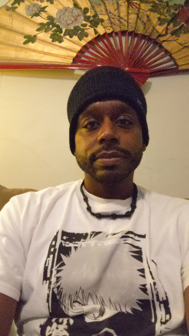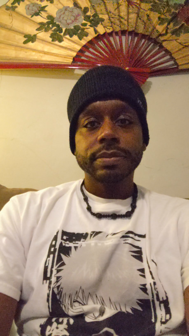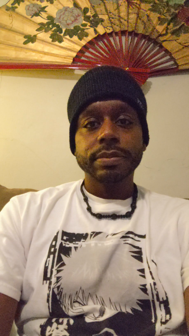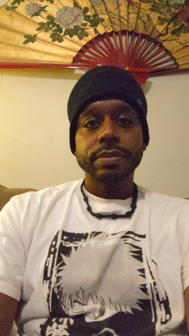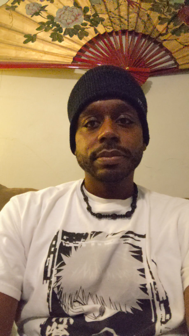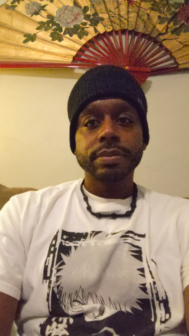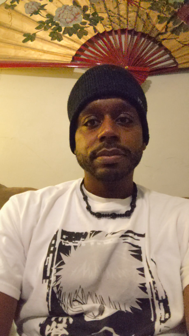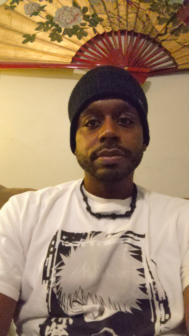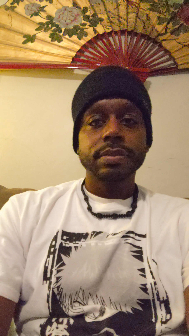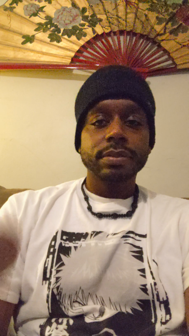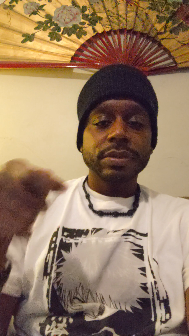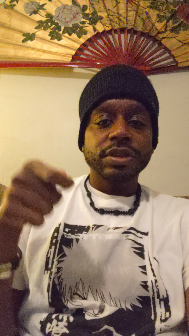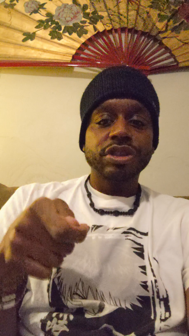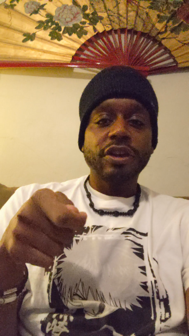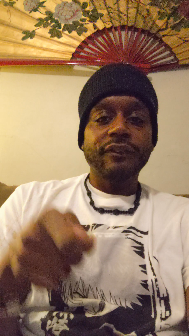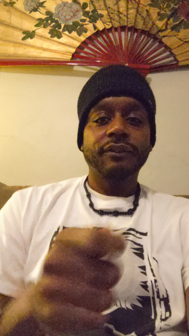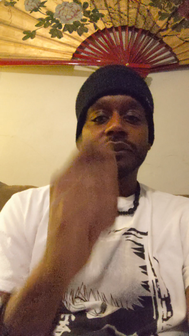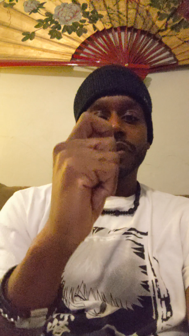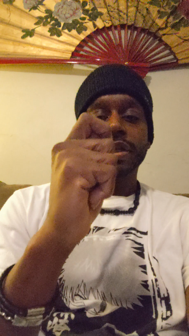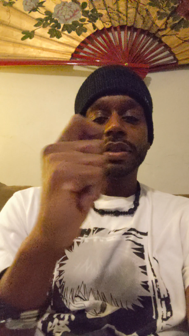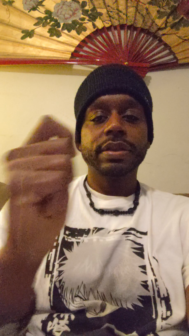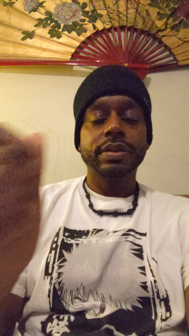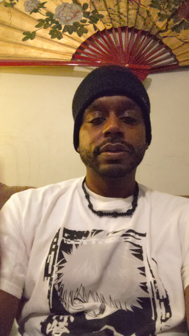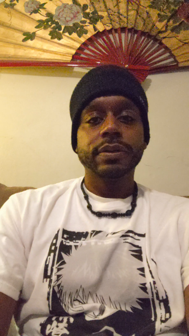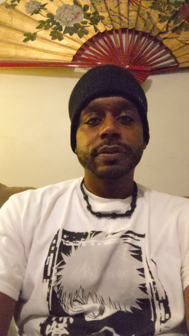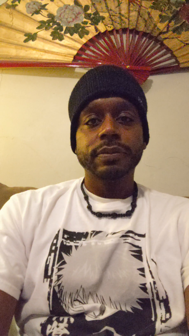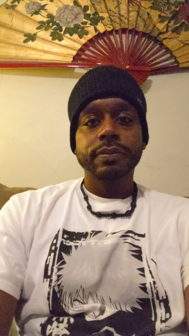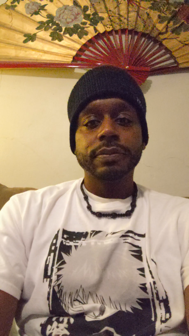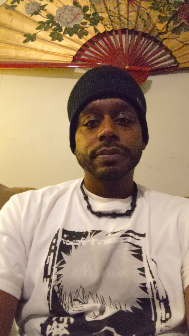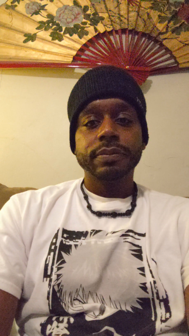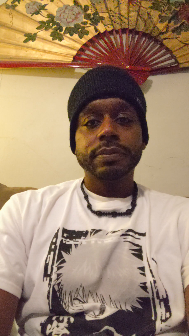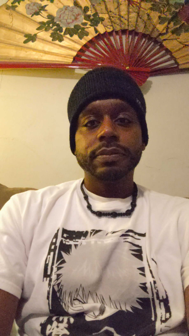shovel